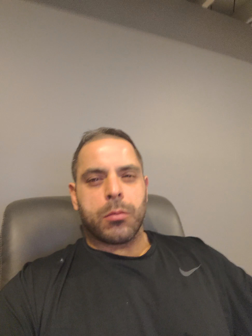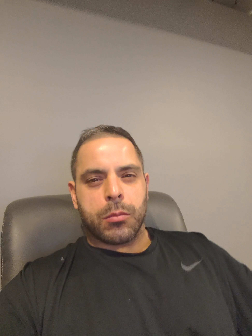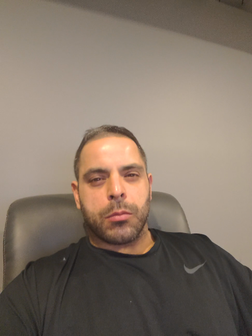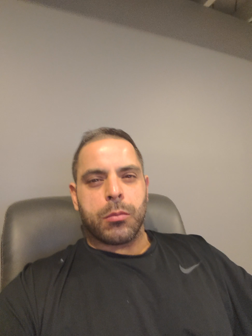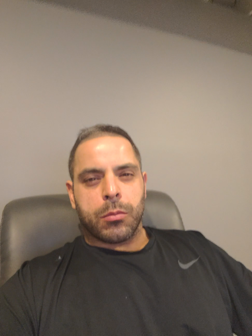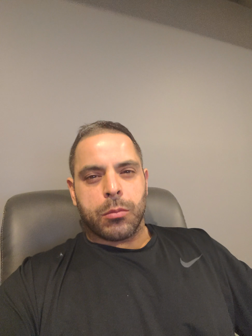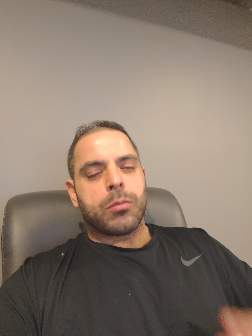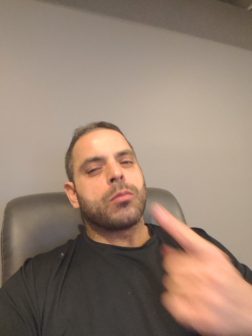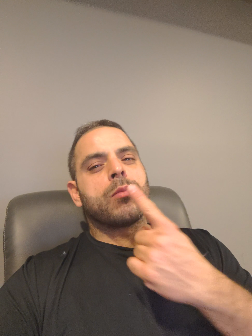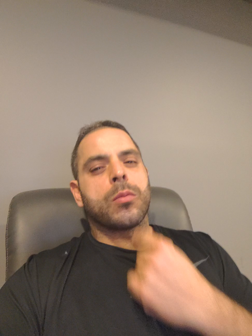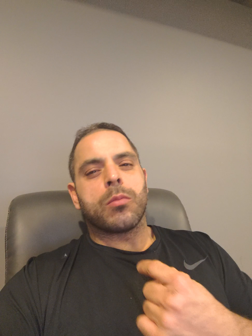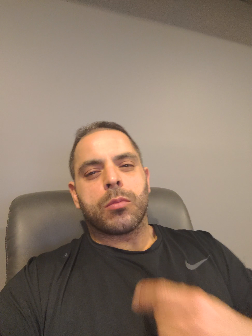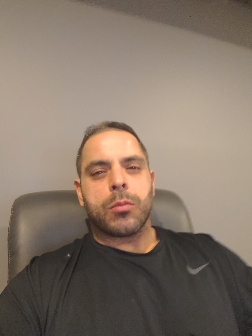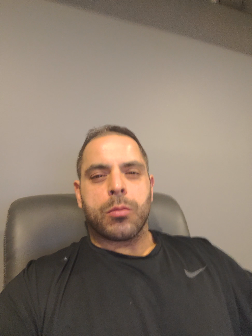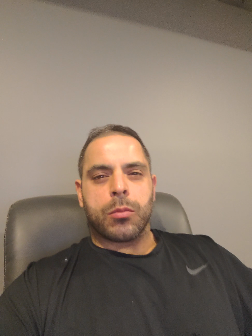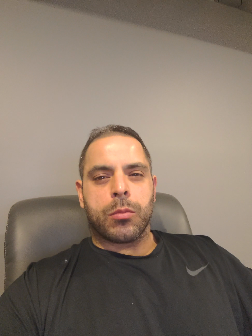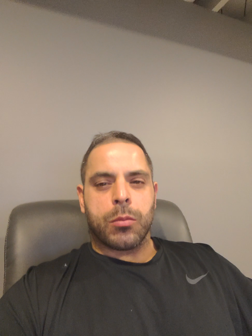red